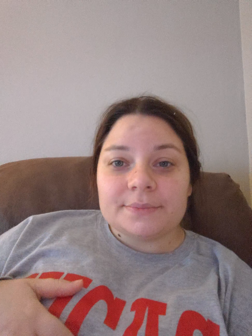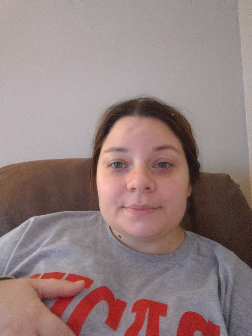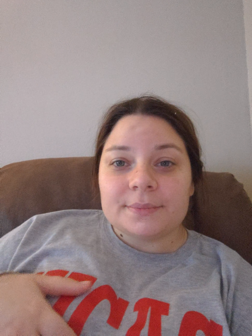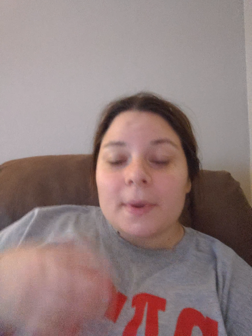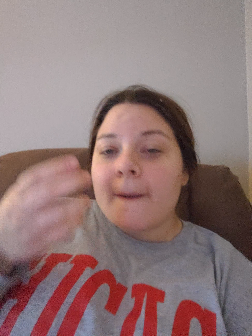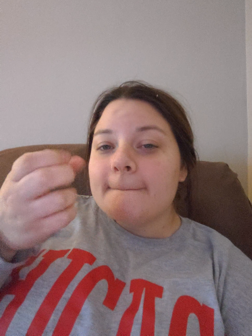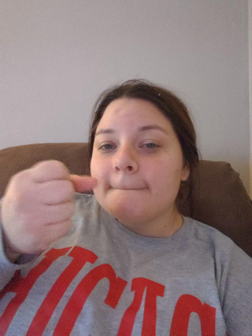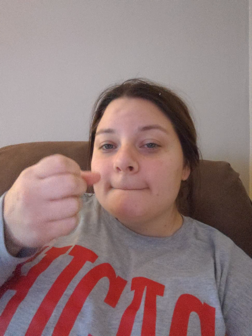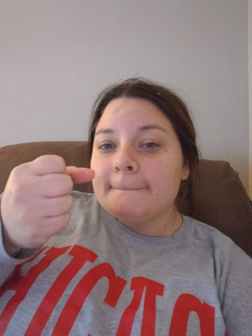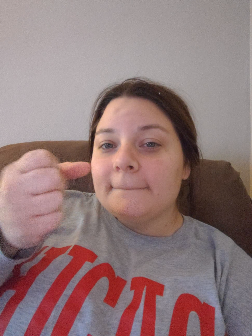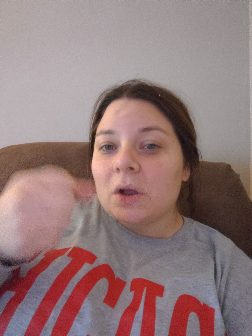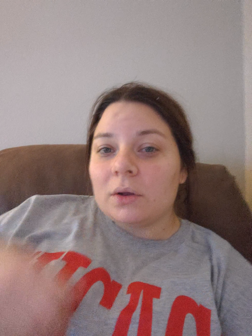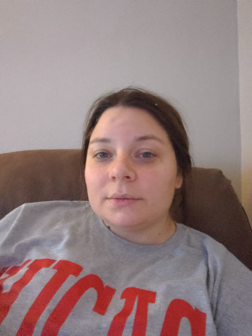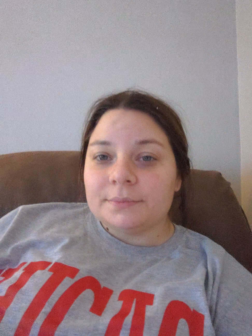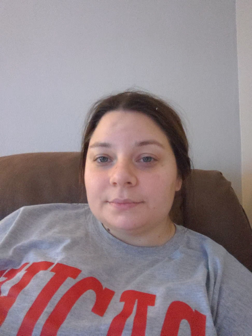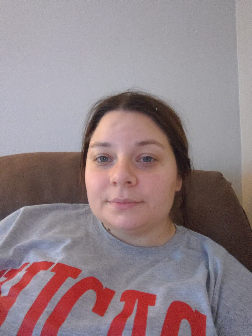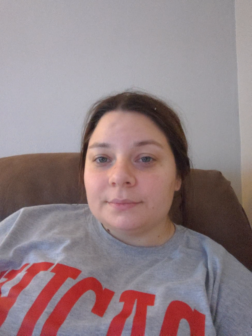milk